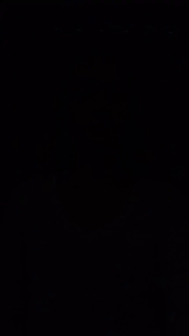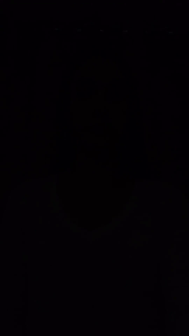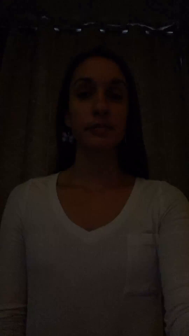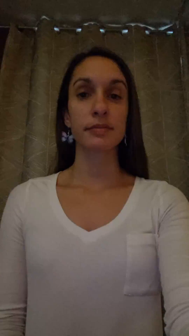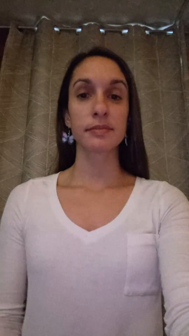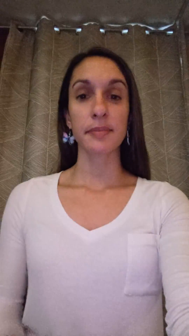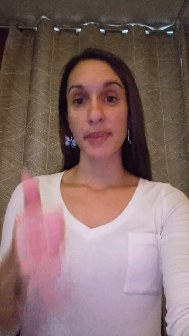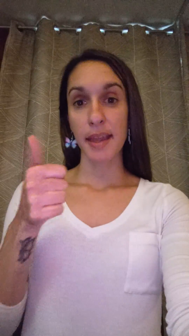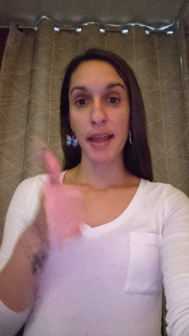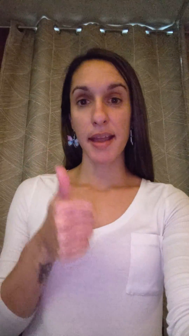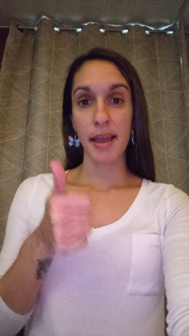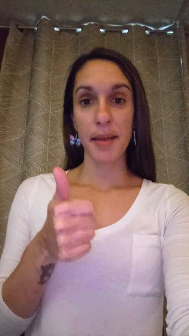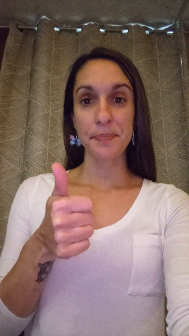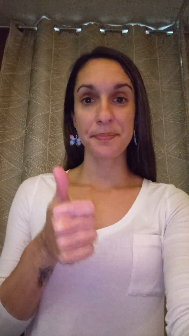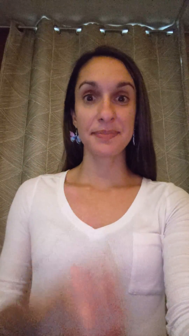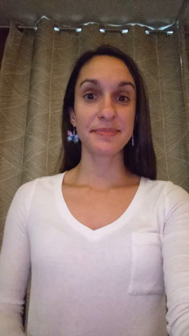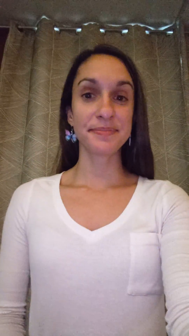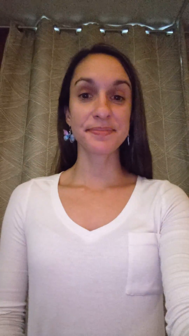help